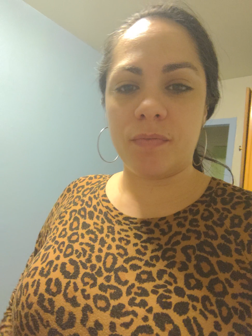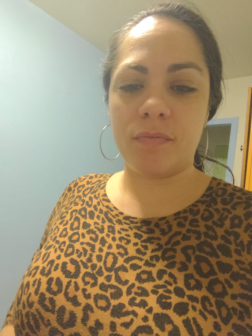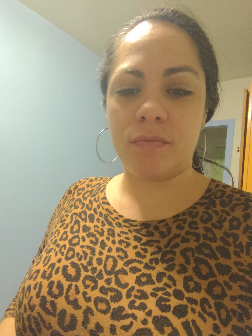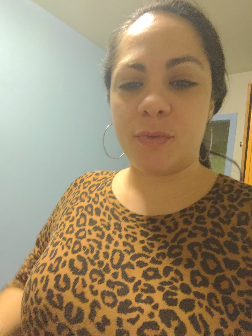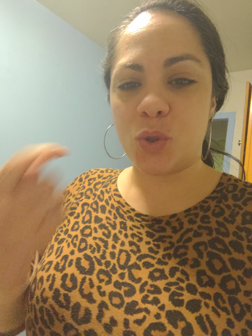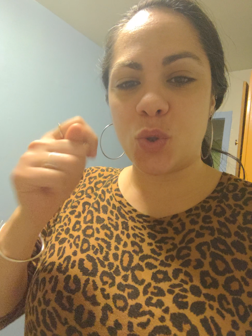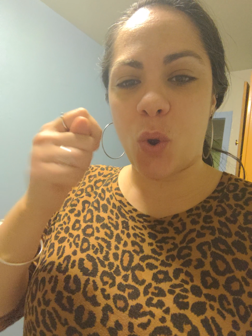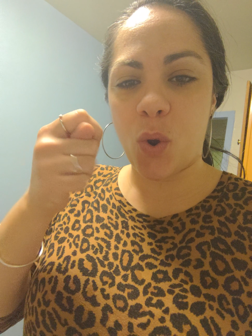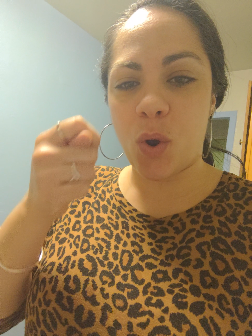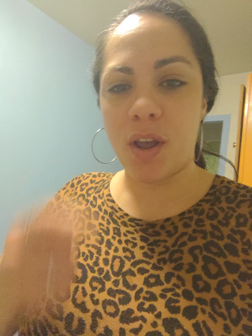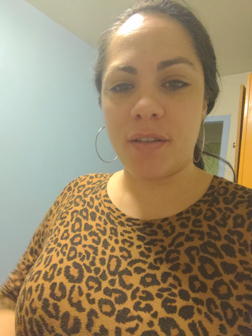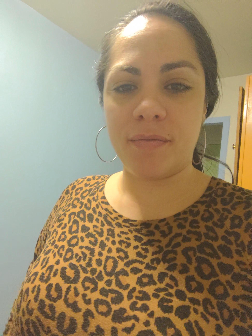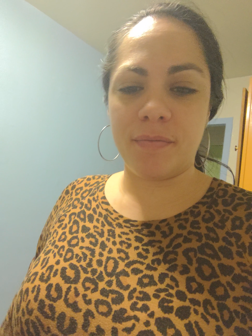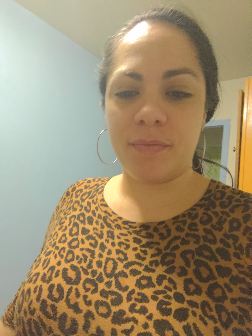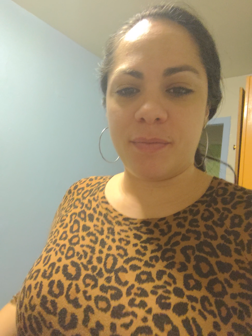toy